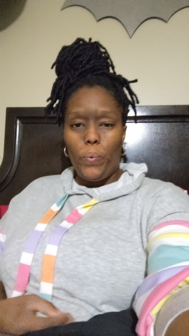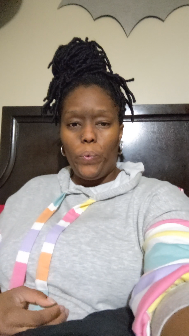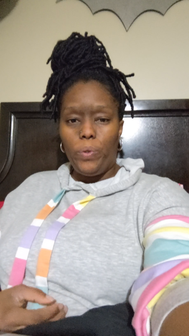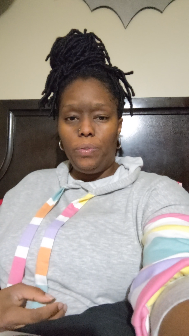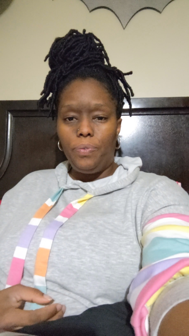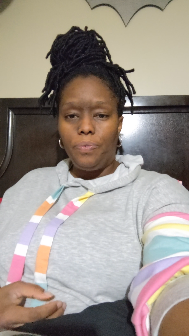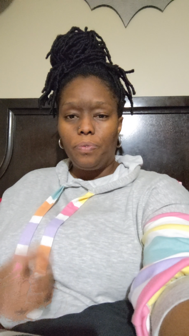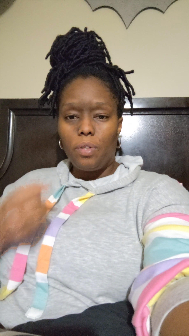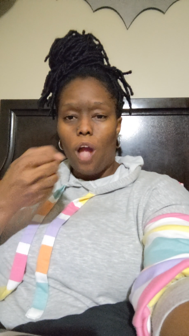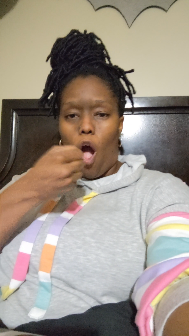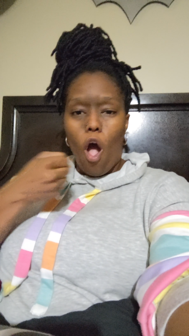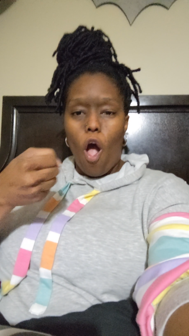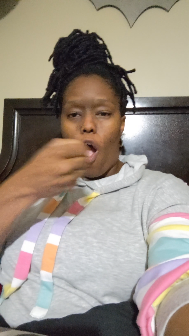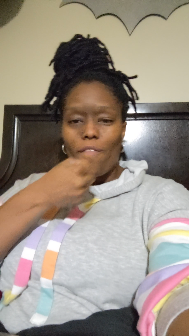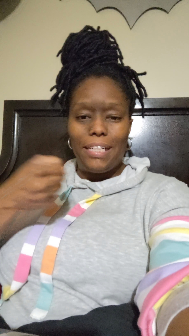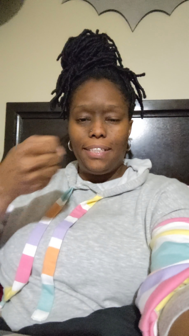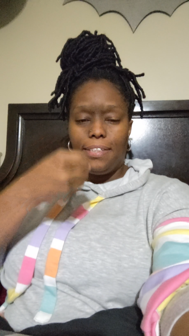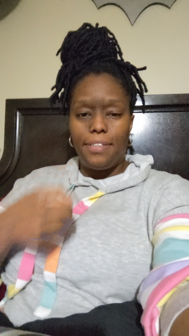coffee